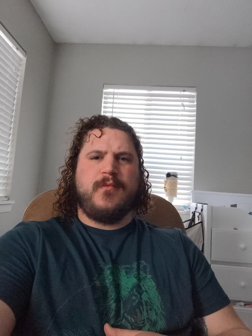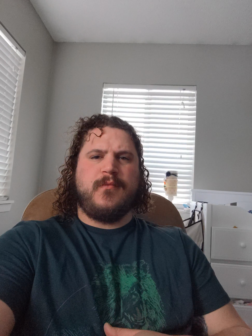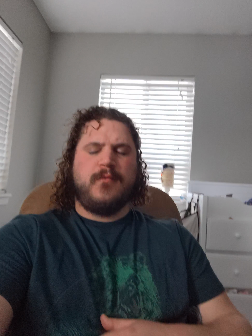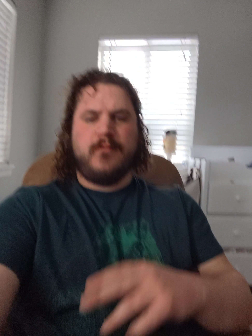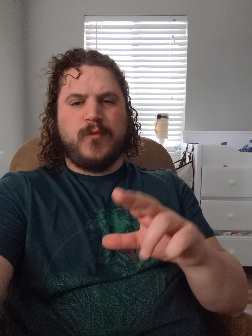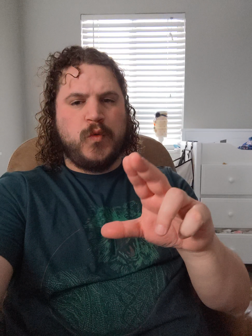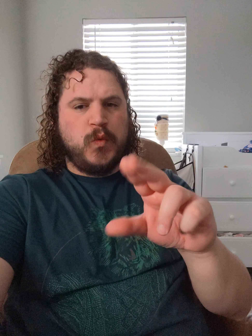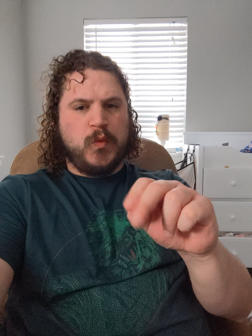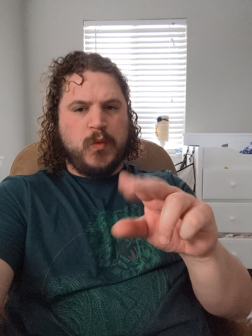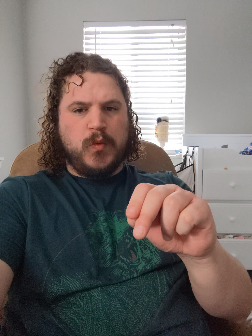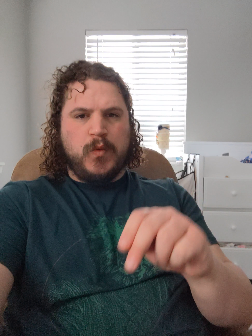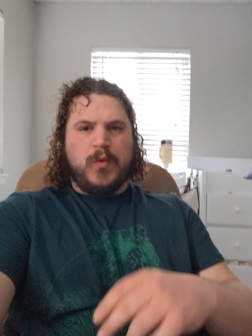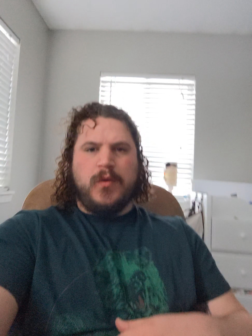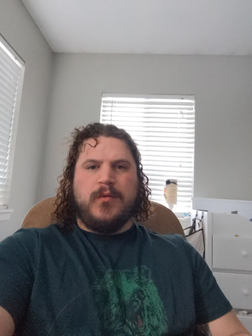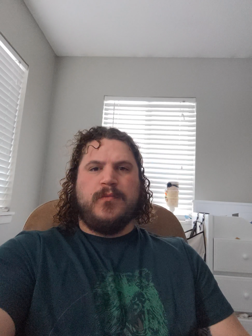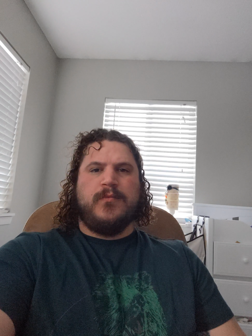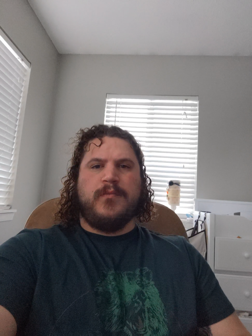no